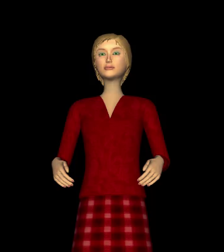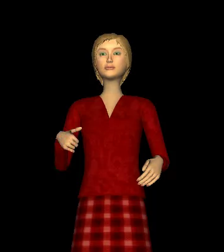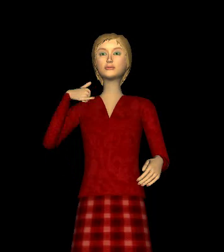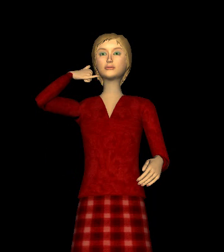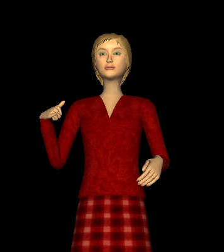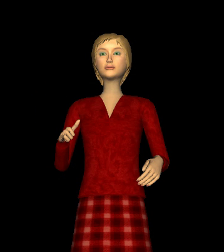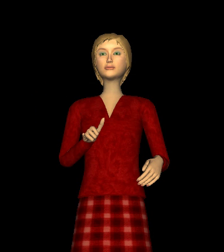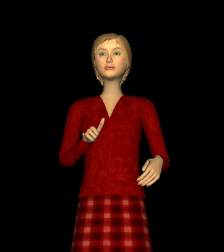يتصل هاتفيا